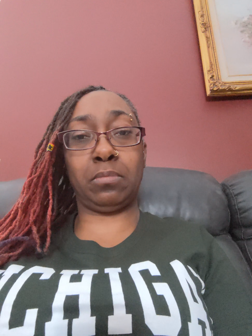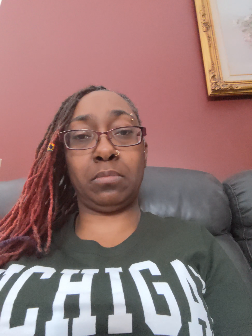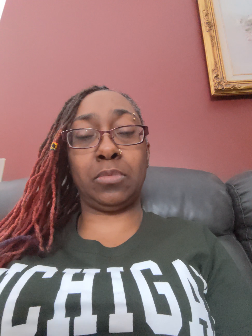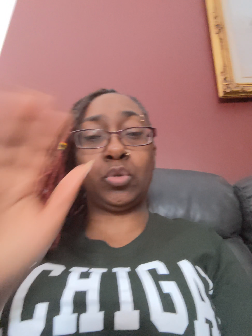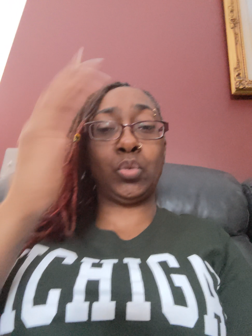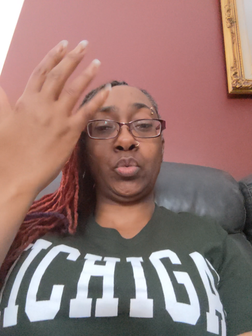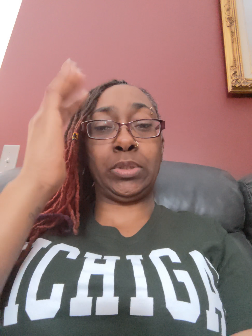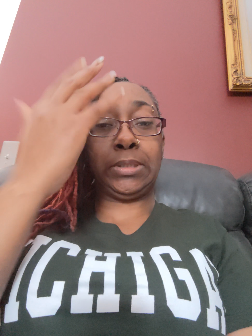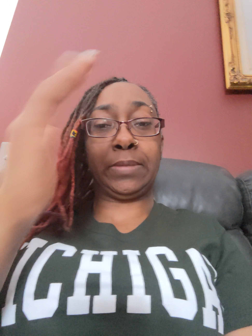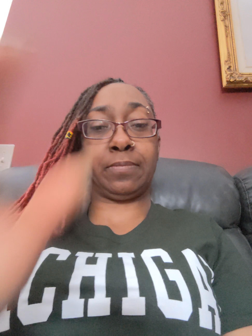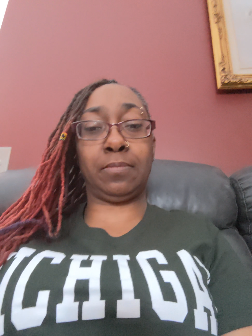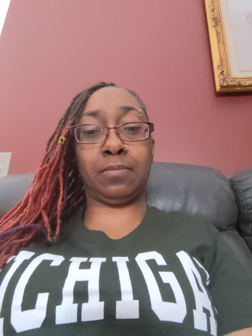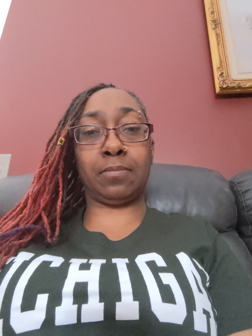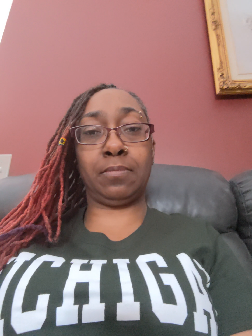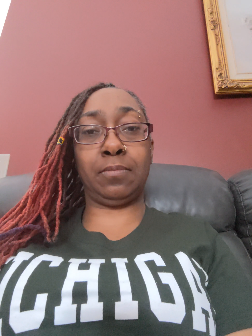tree